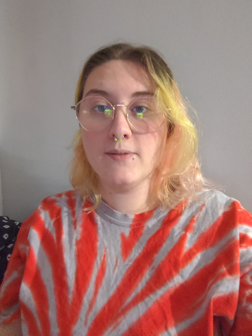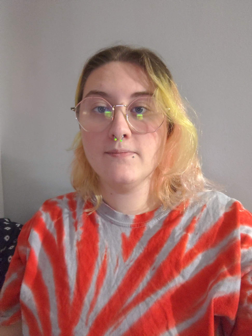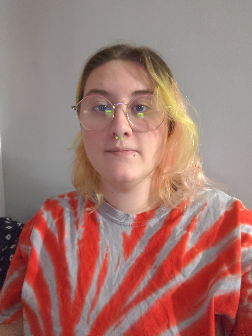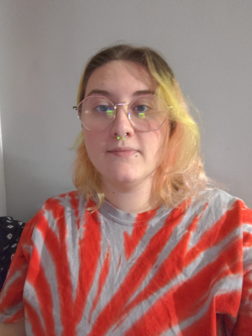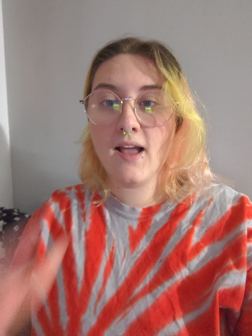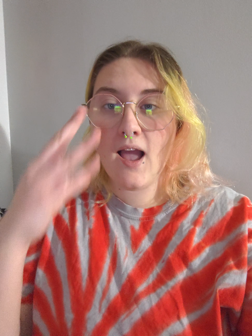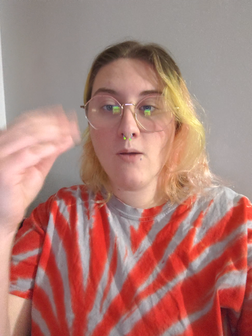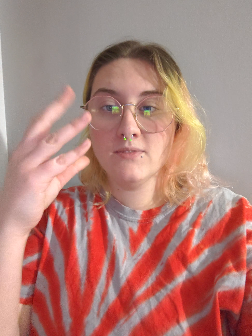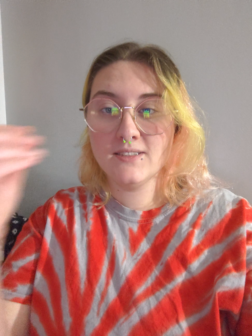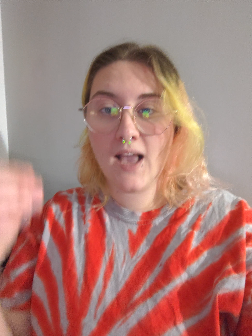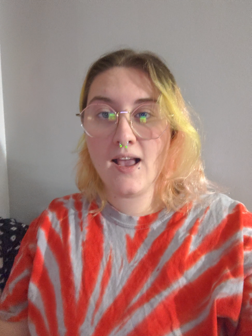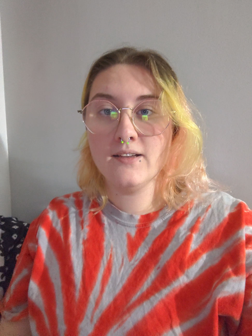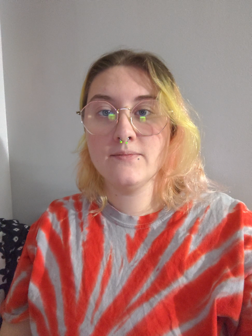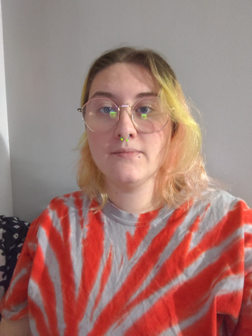outside